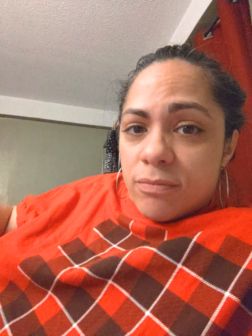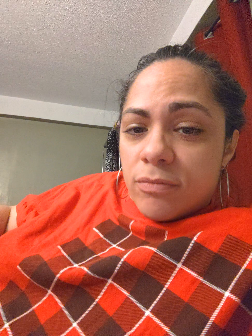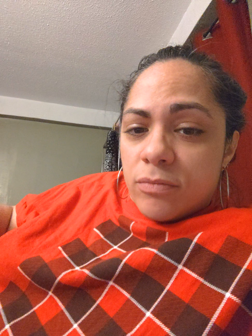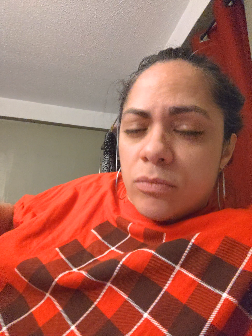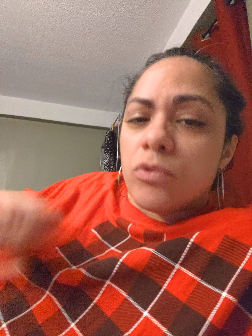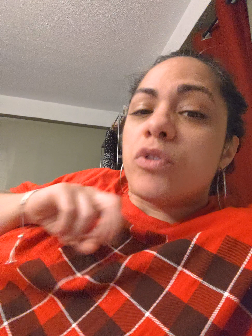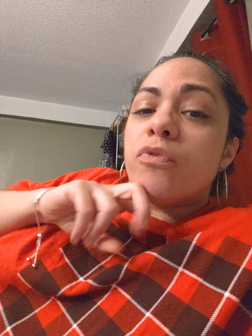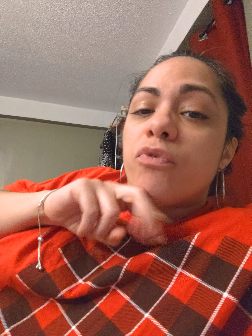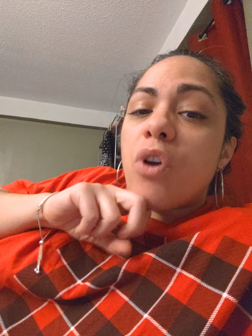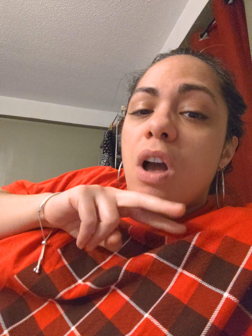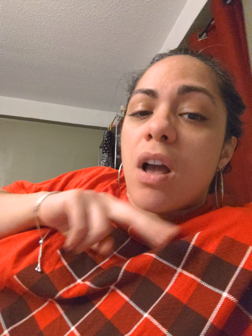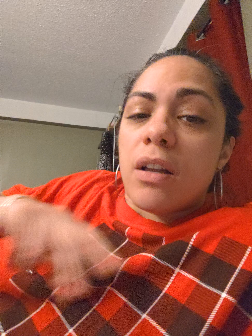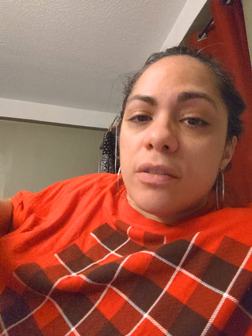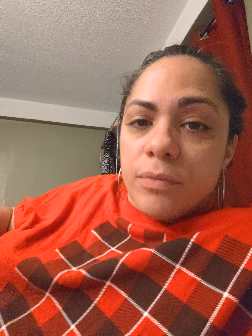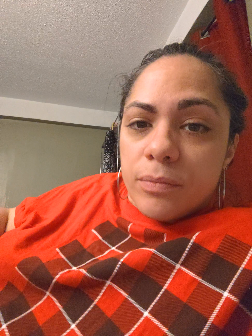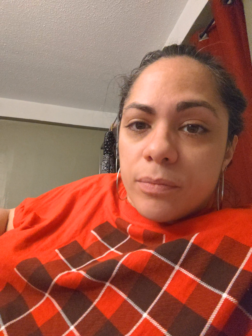frog